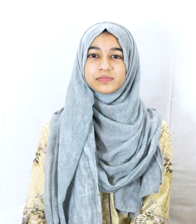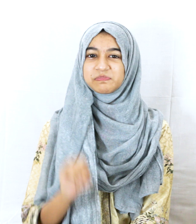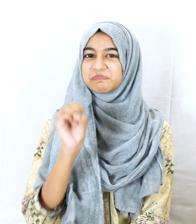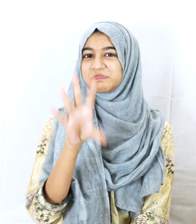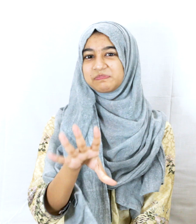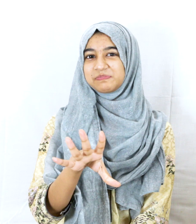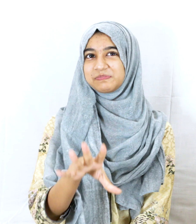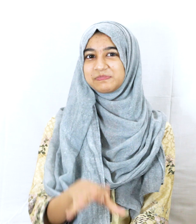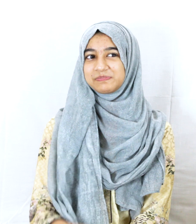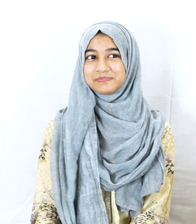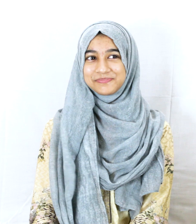bad